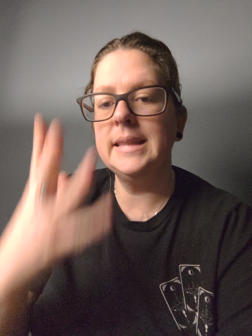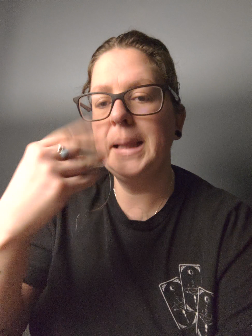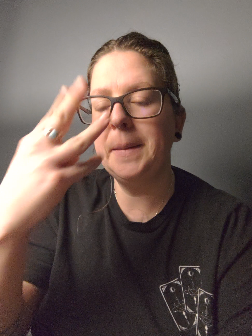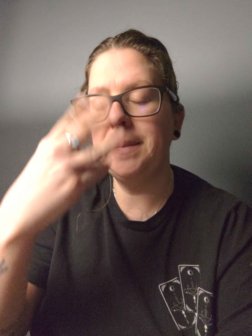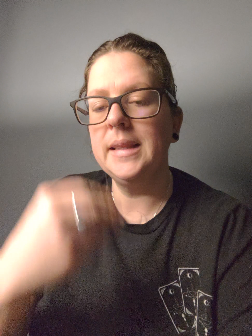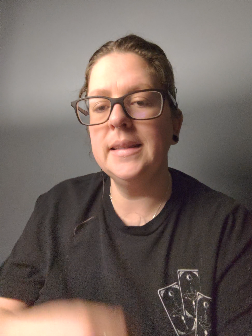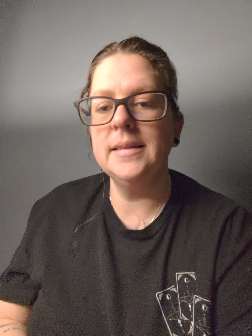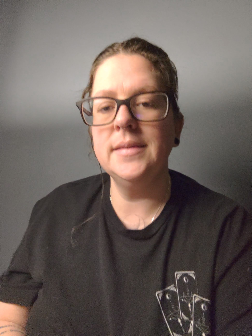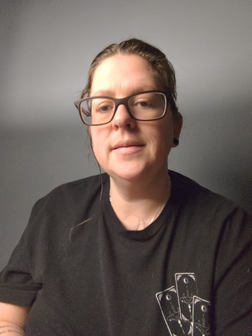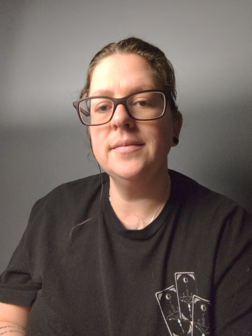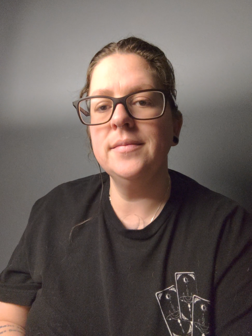sleepy